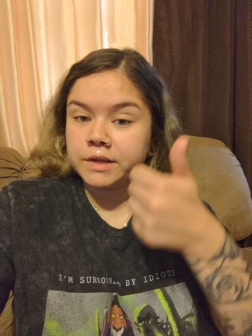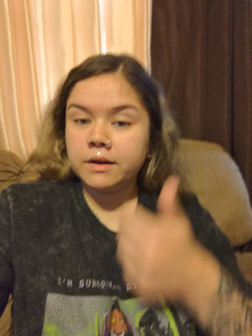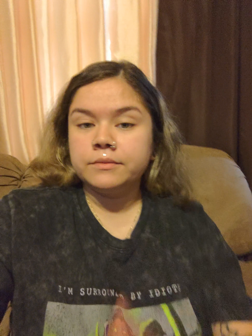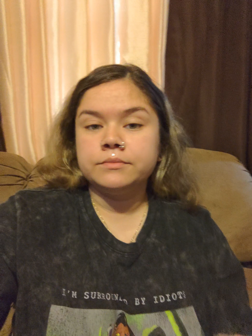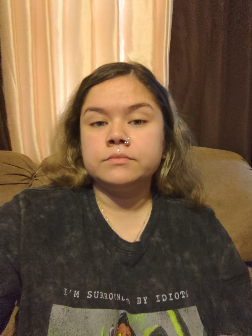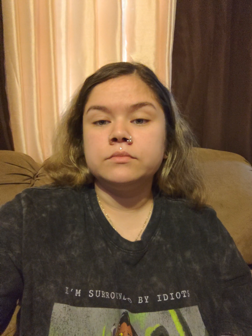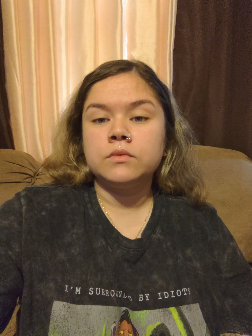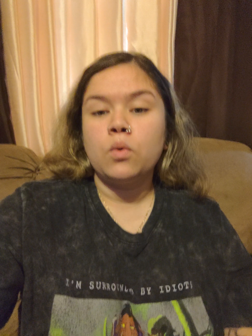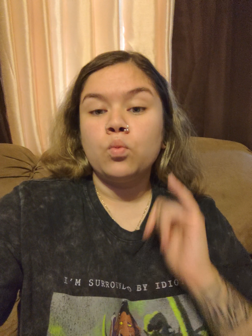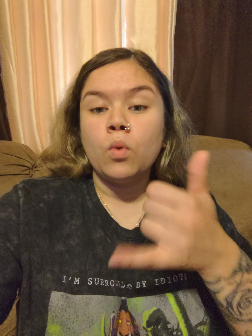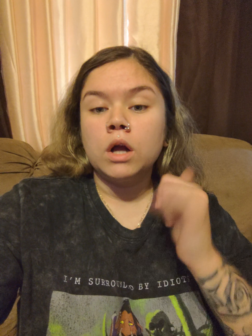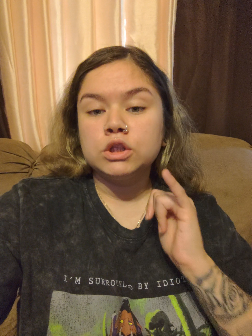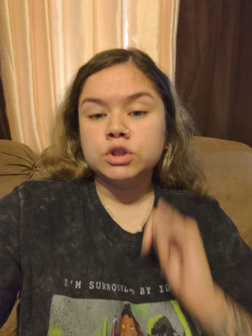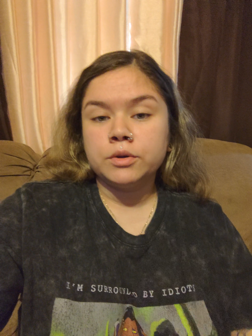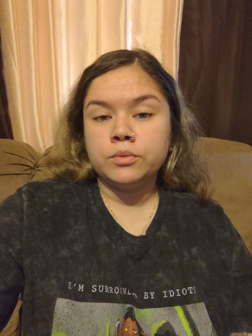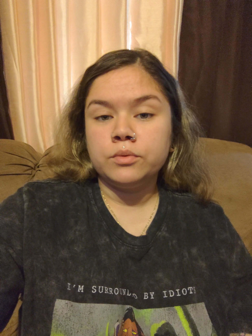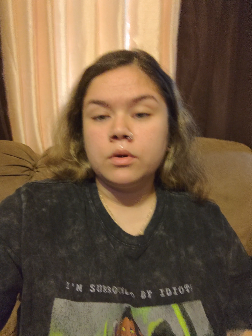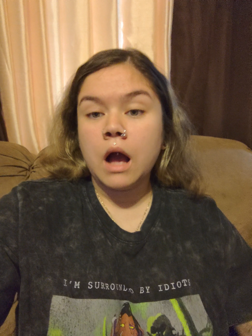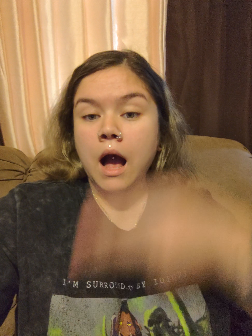rocking chair